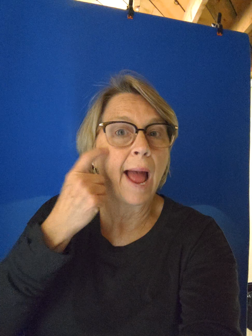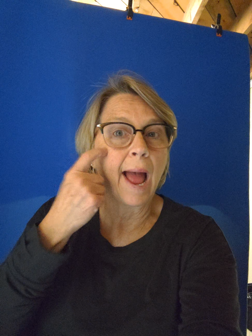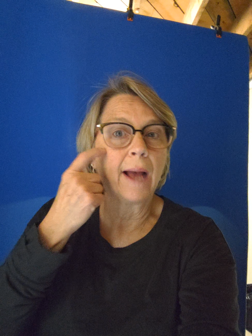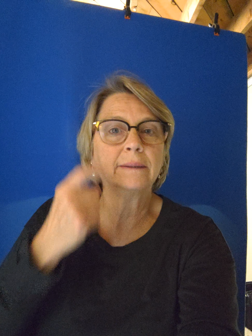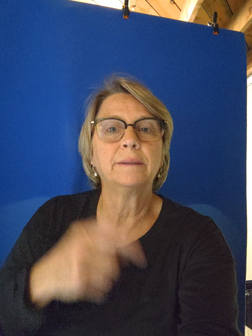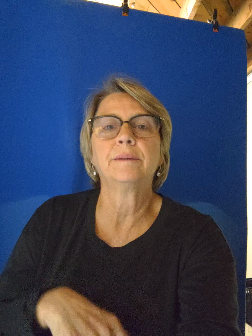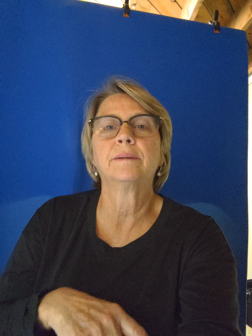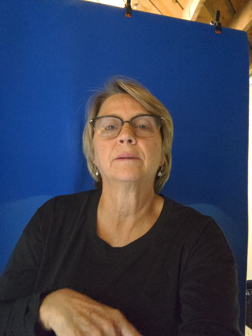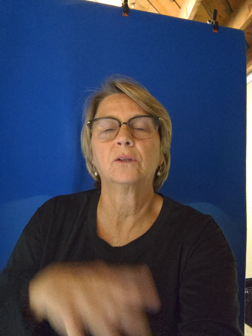eye